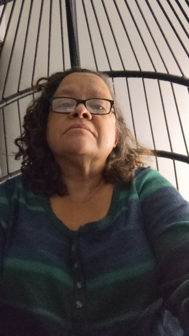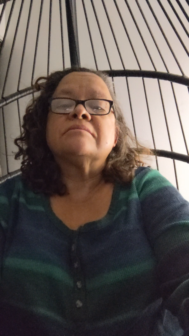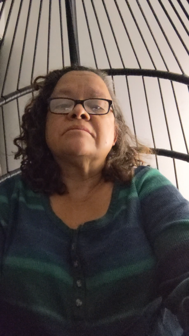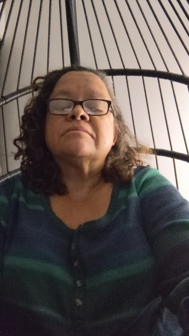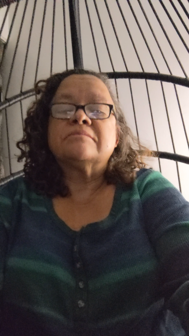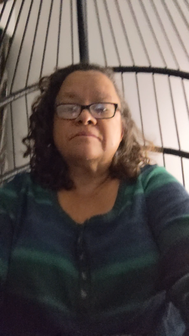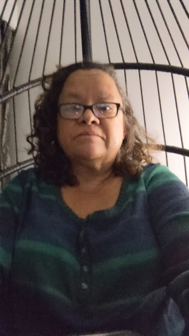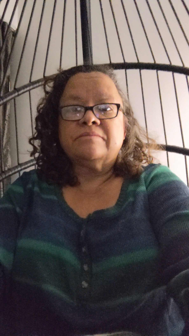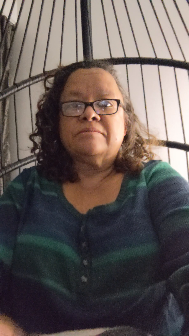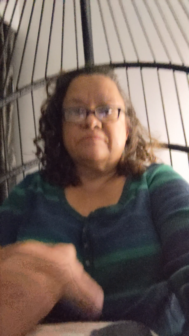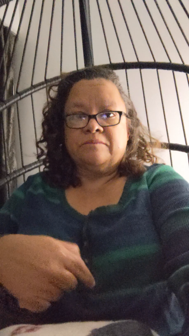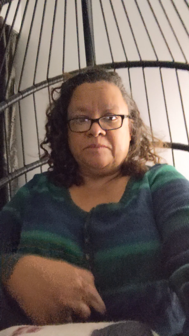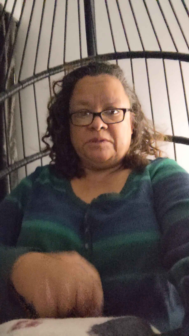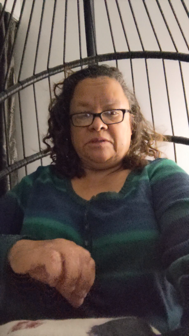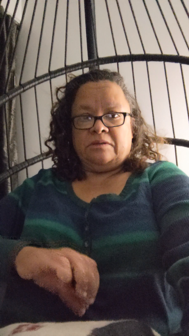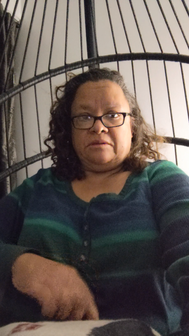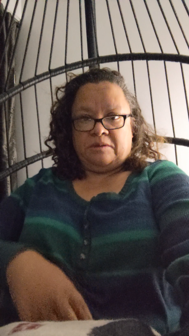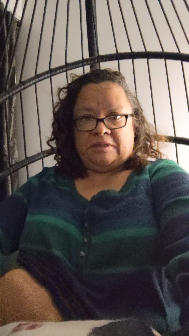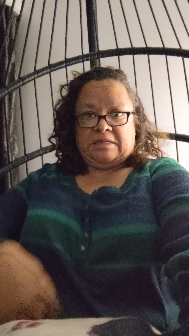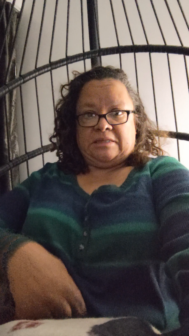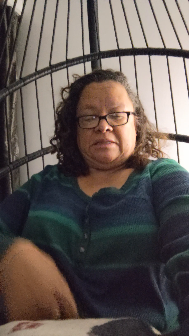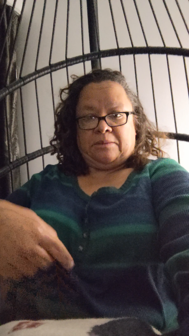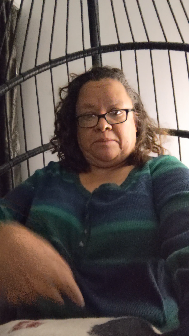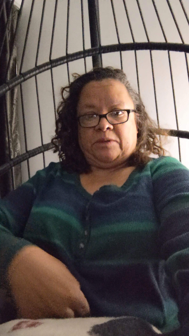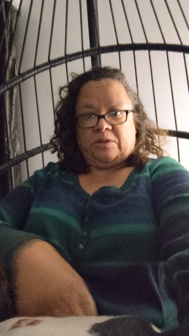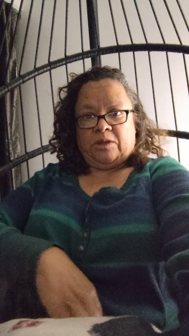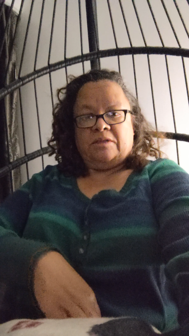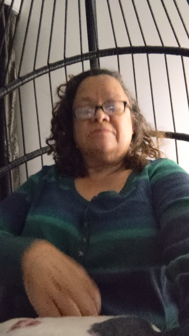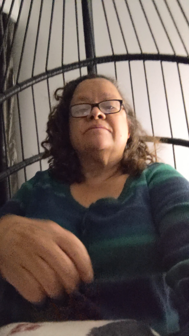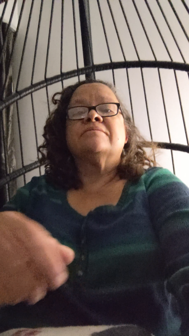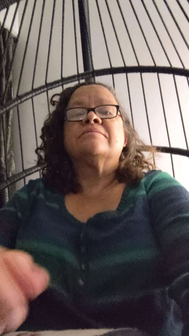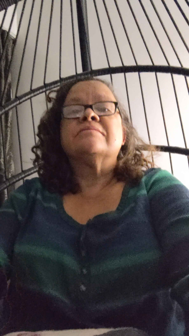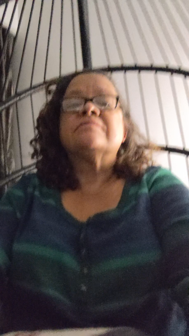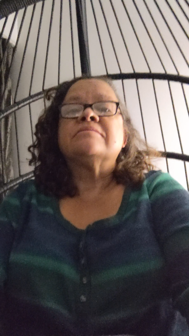belly button